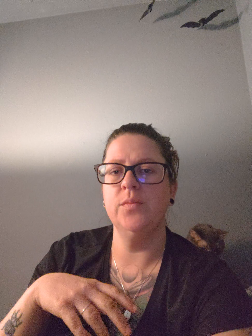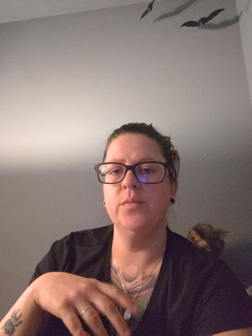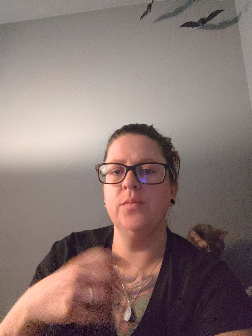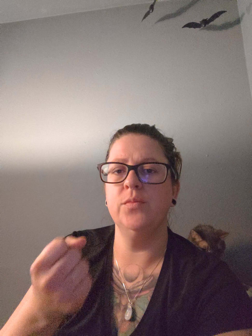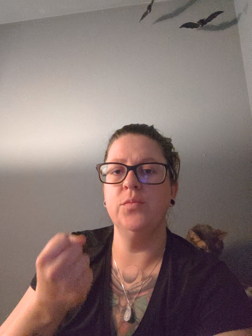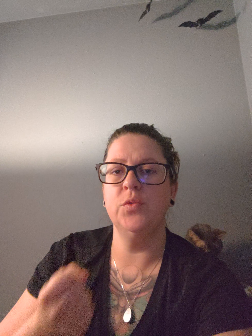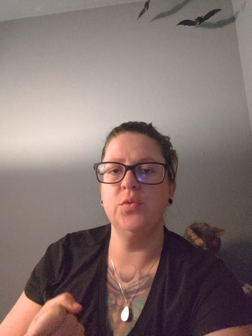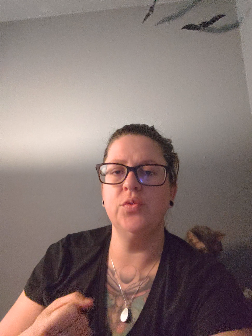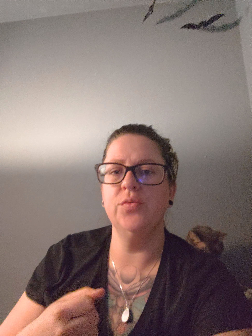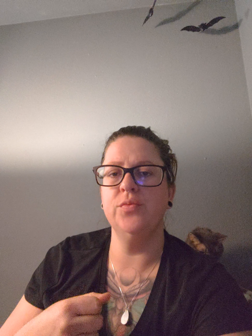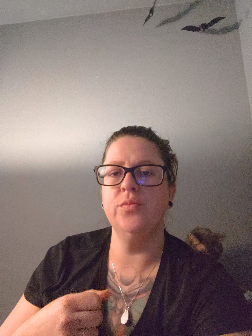drawer